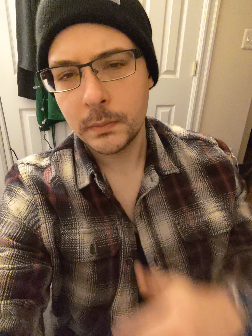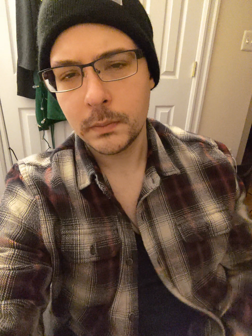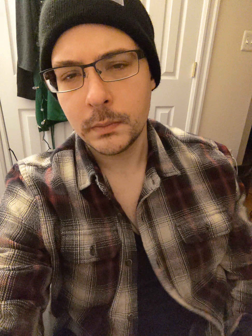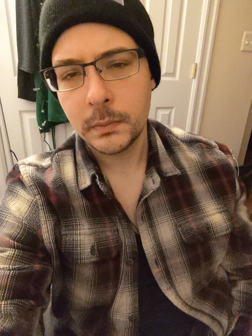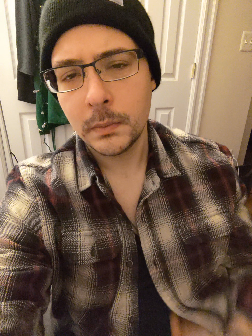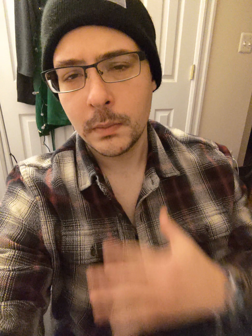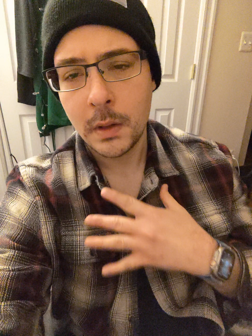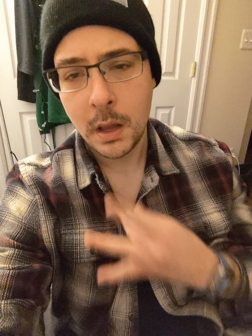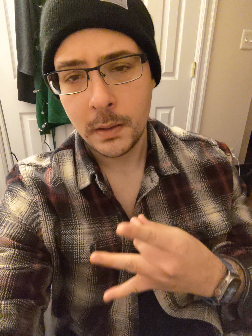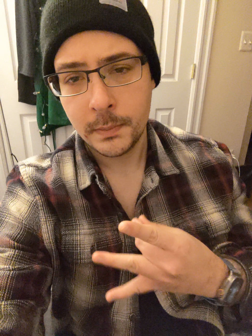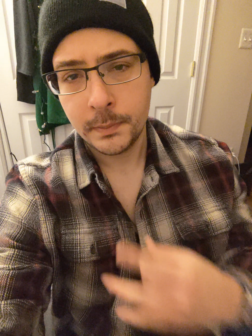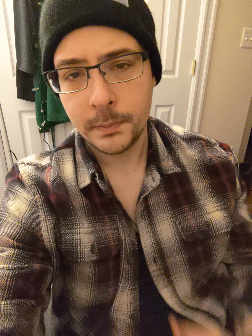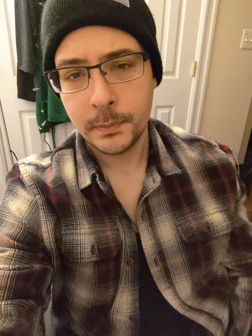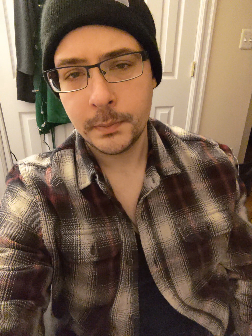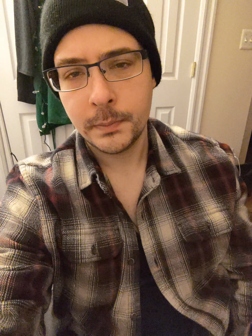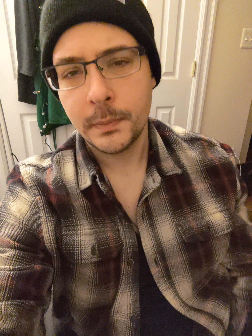like